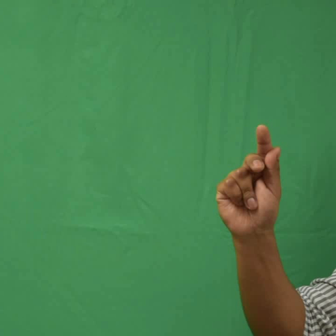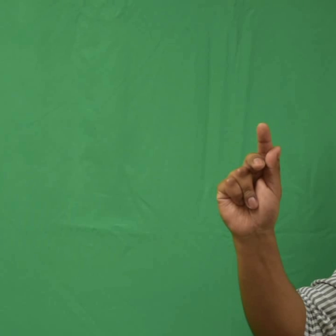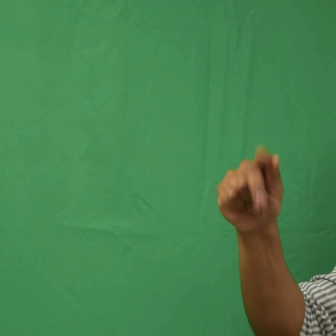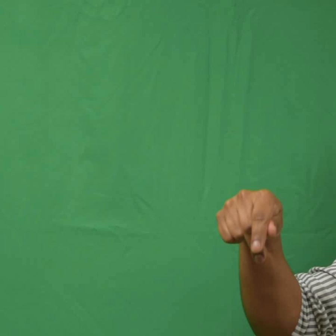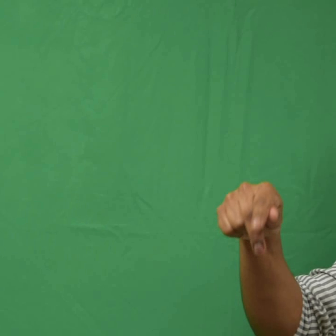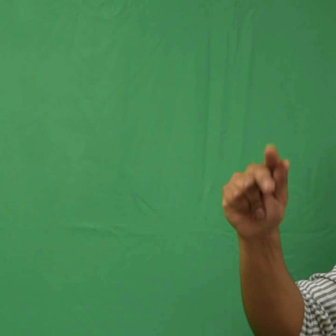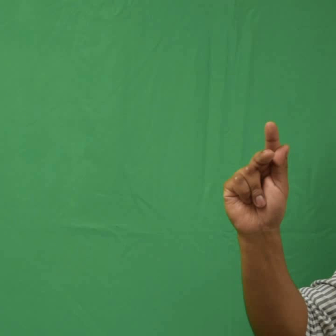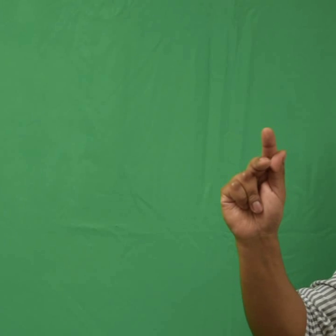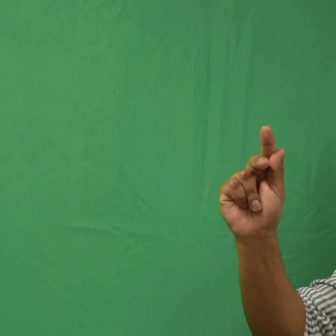K